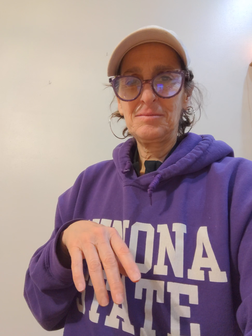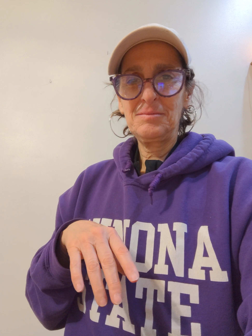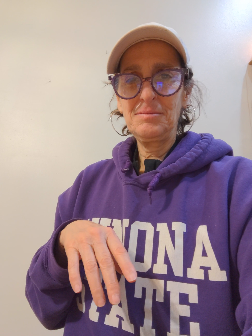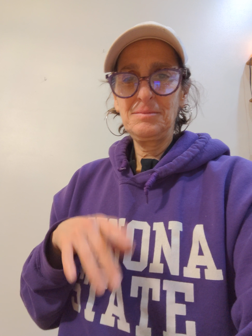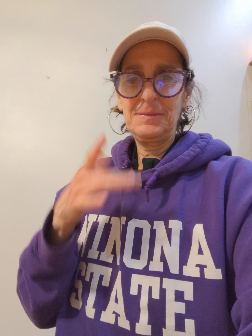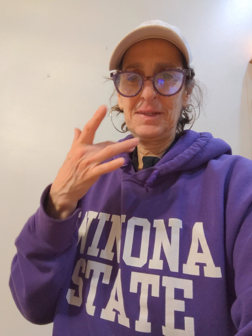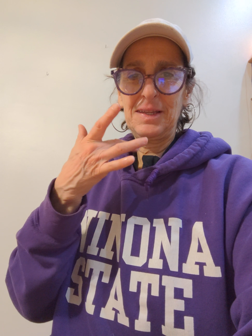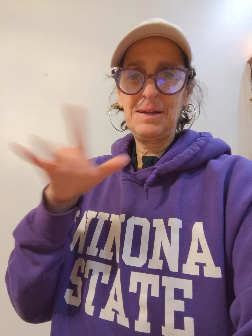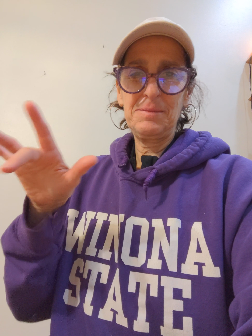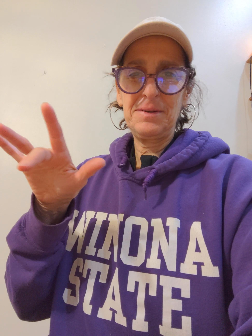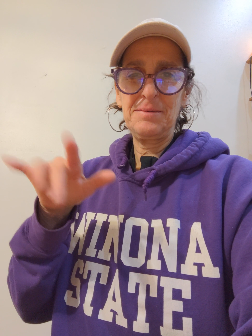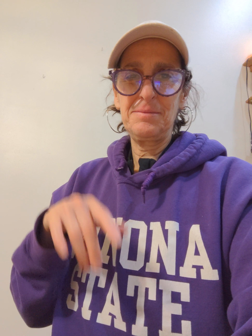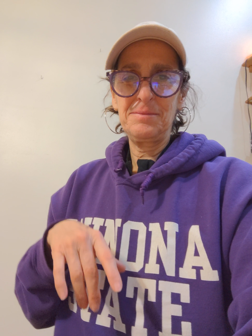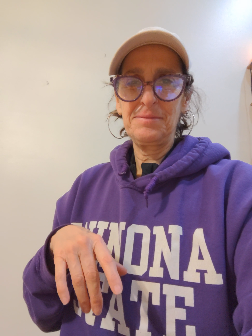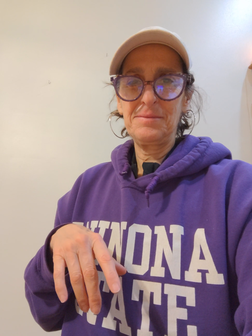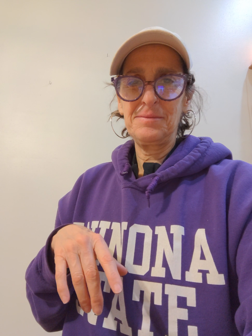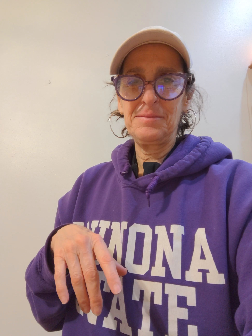empty